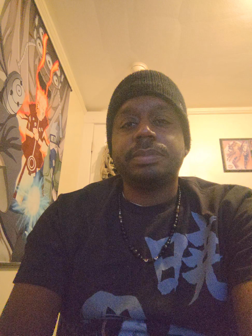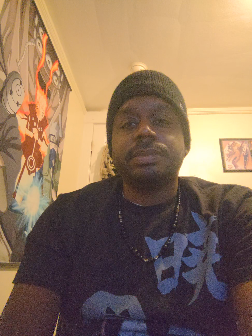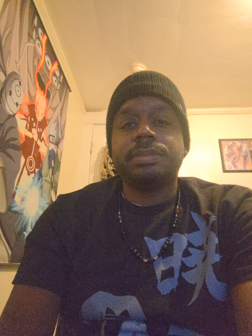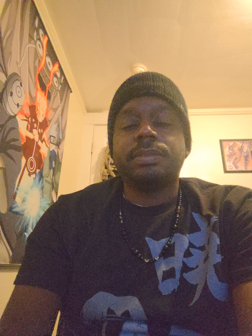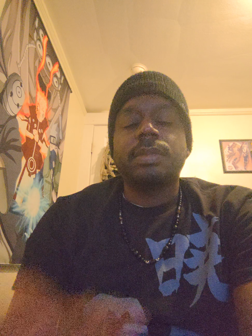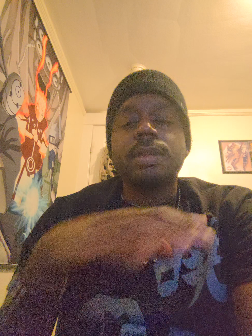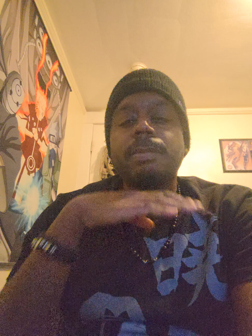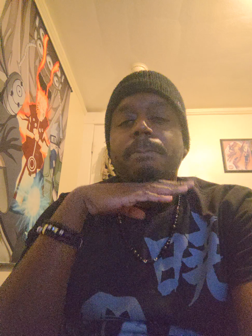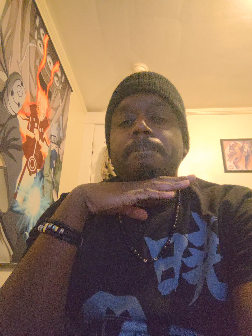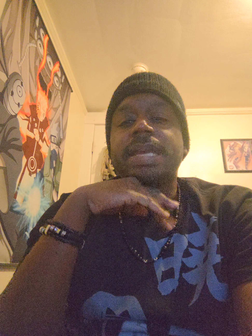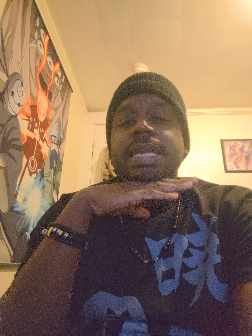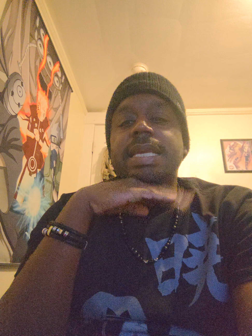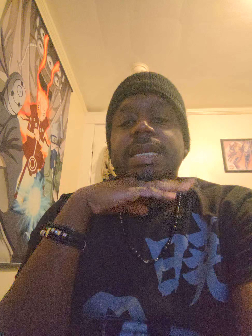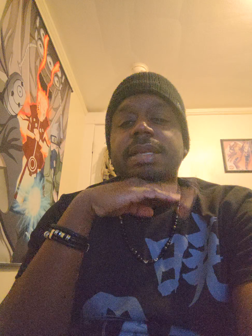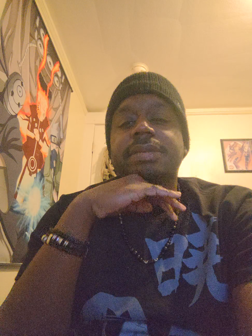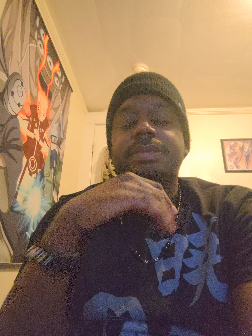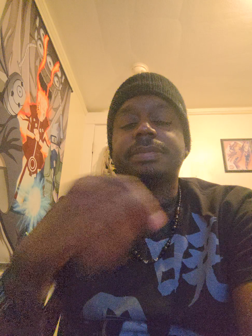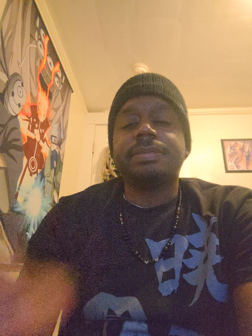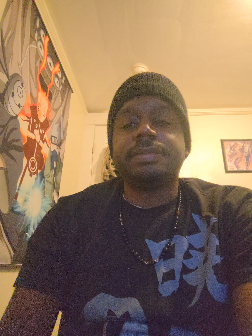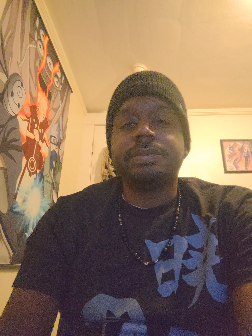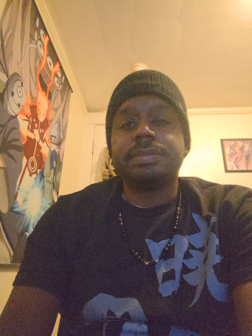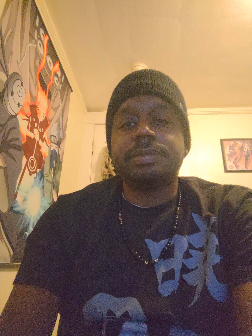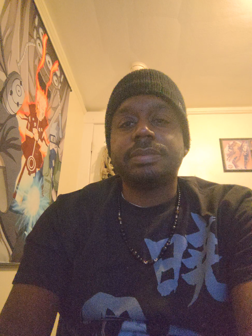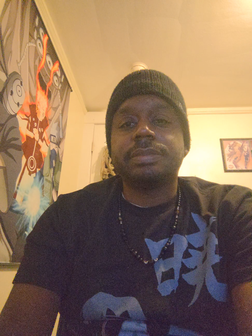pig